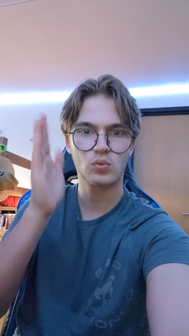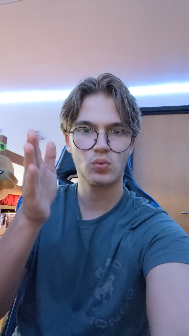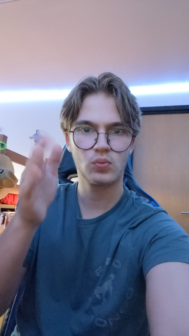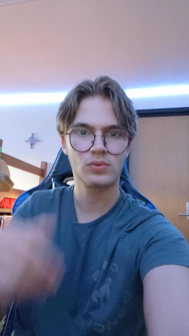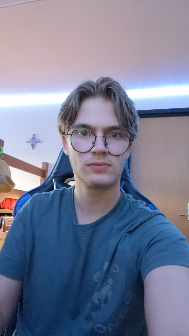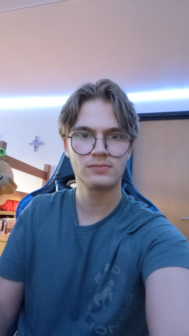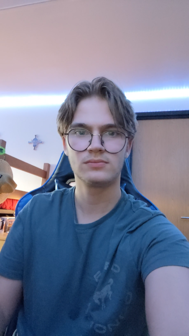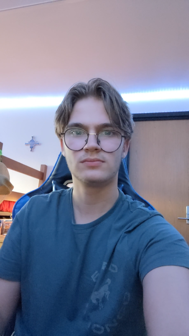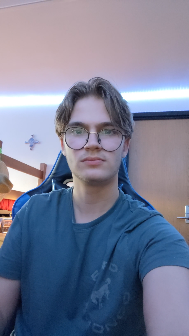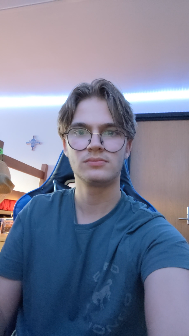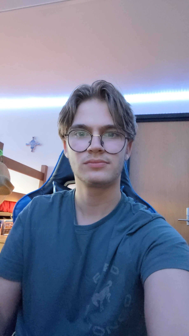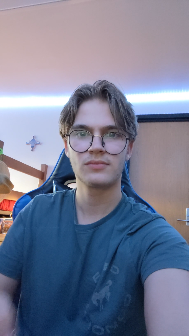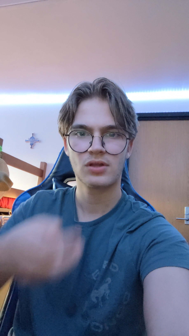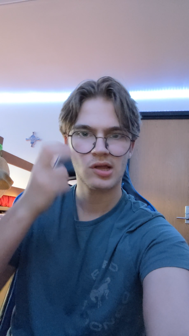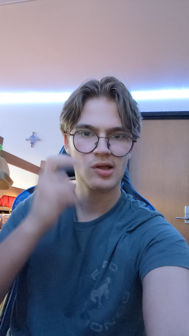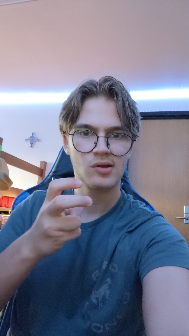hard